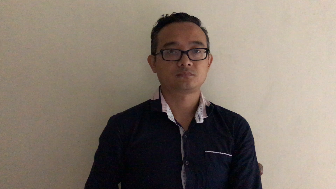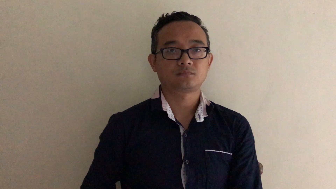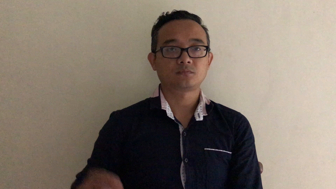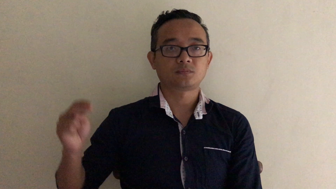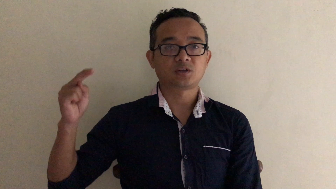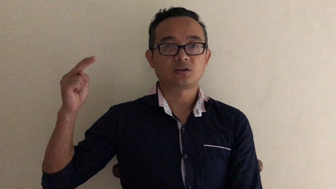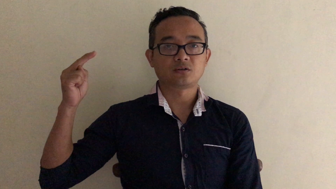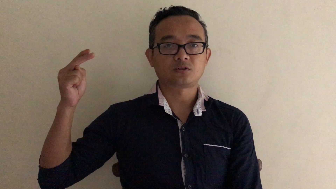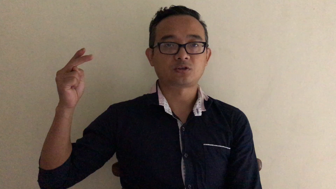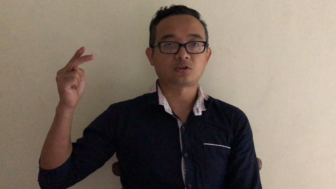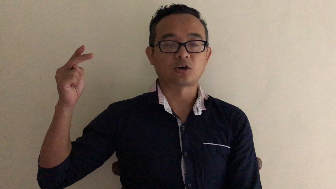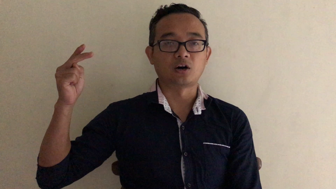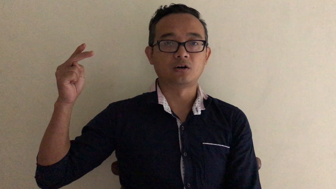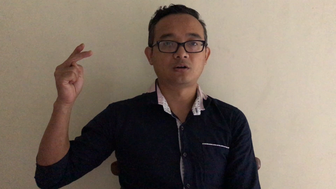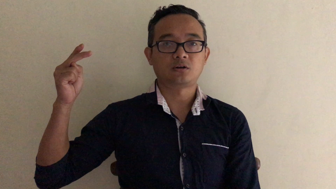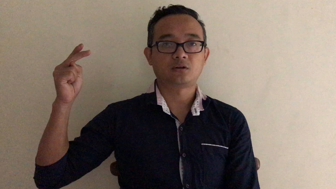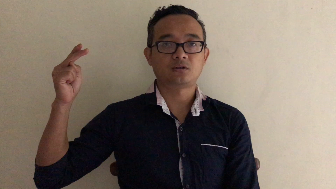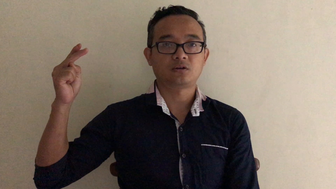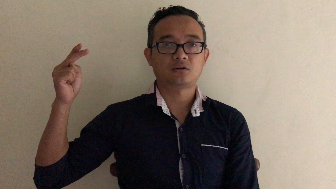थ